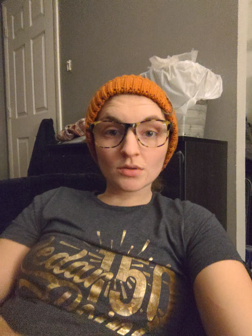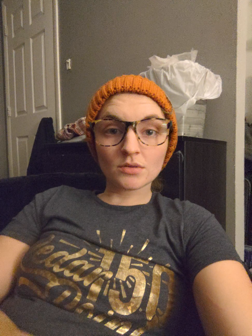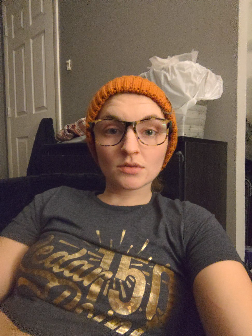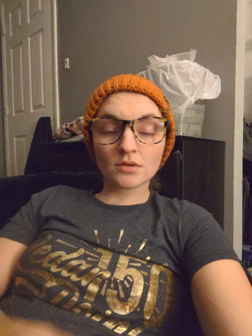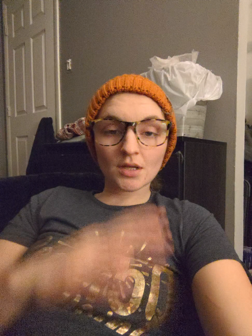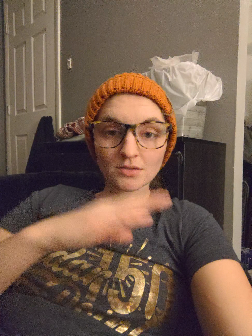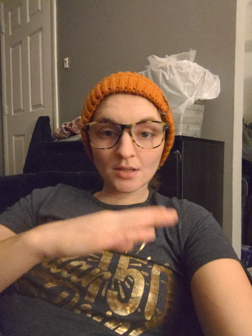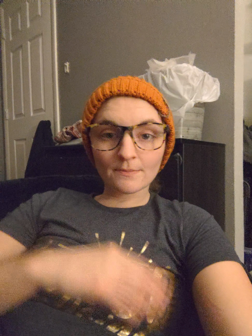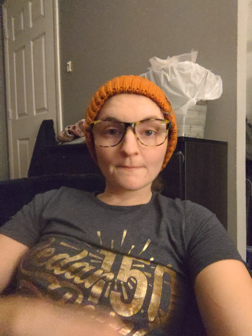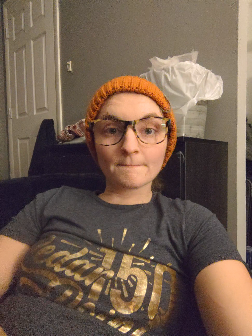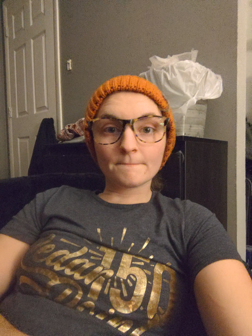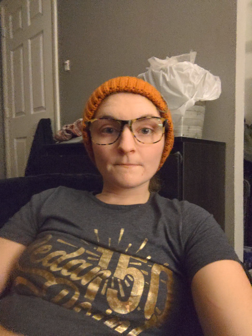table